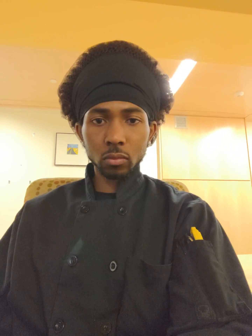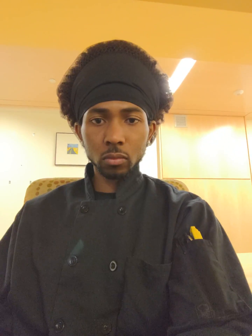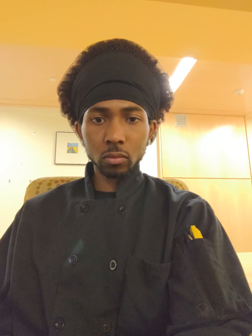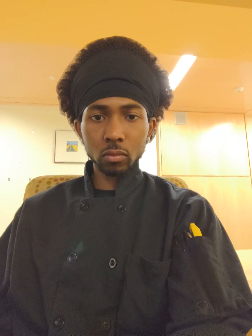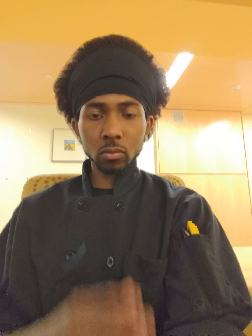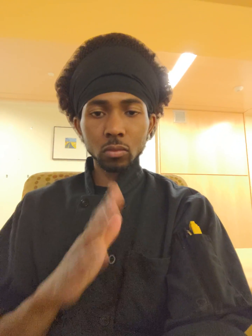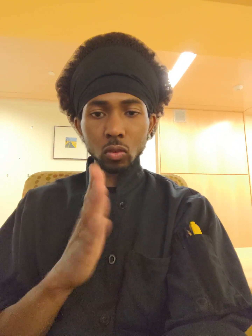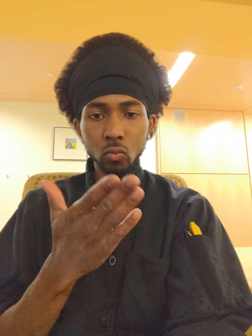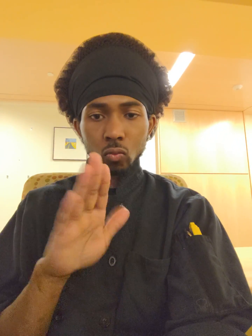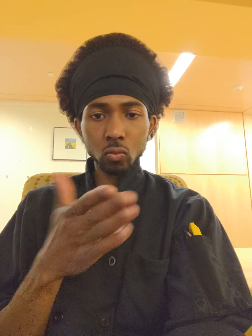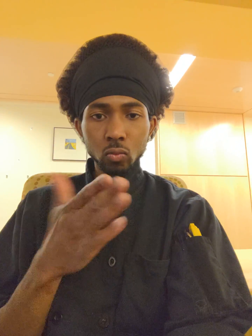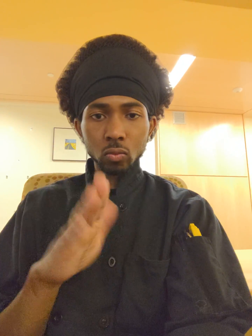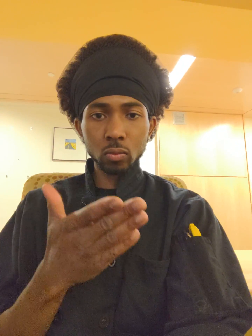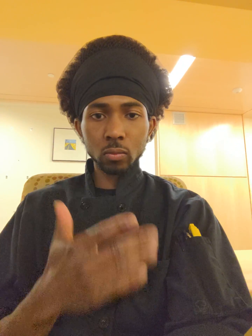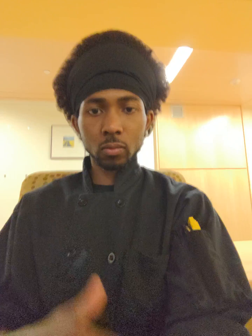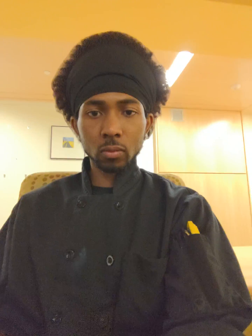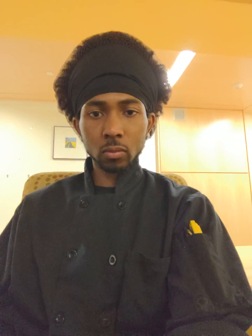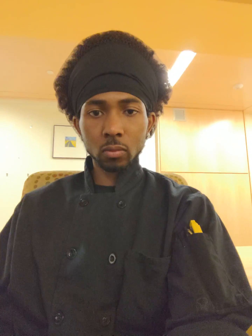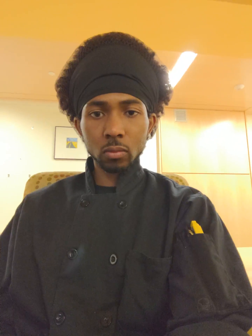share